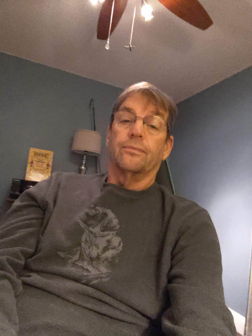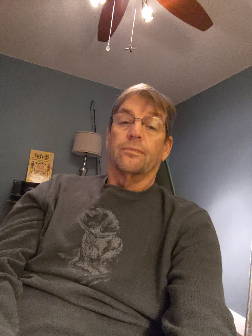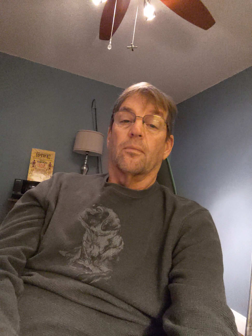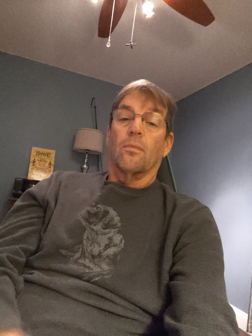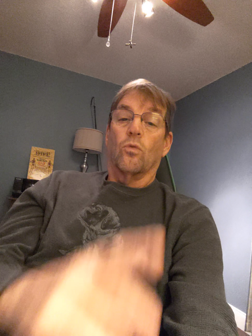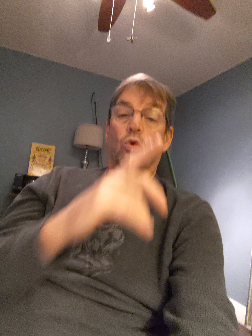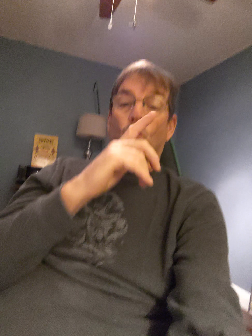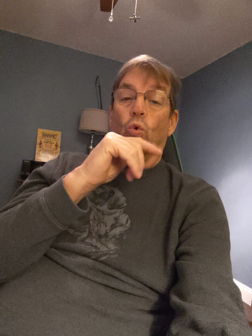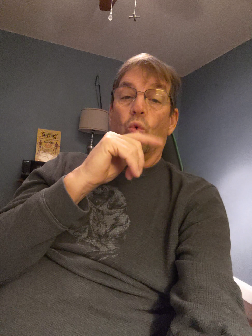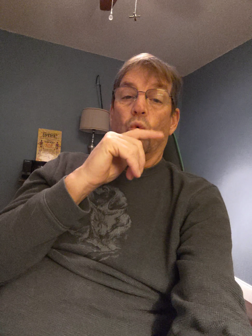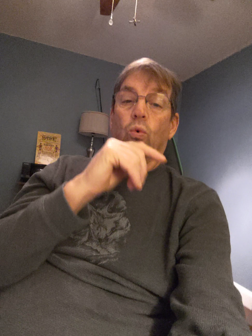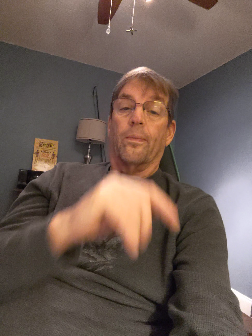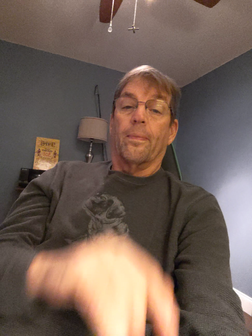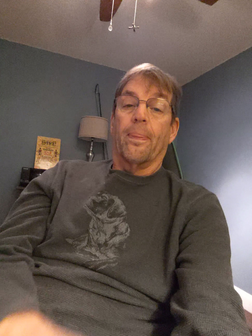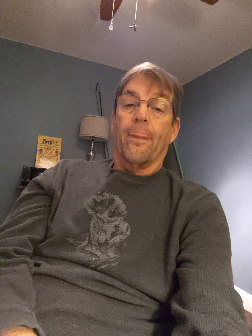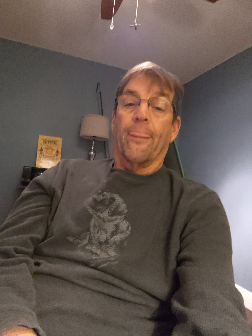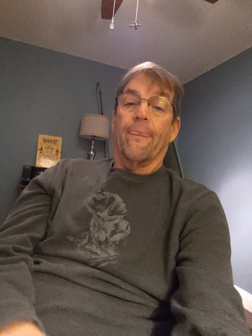who